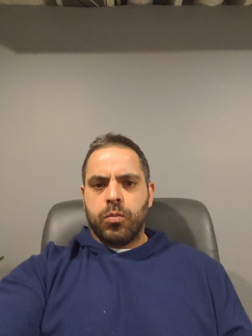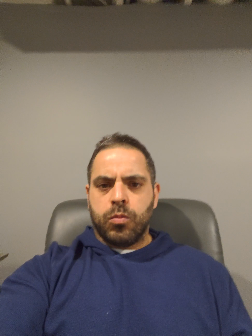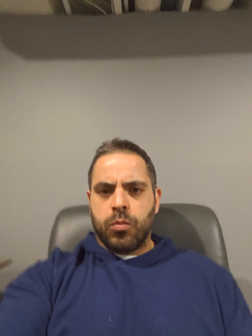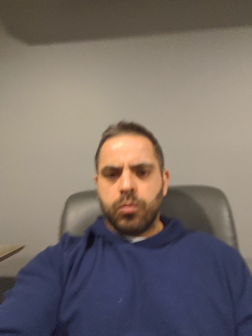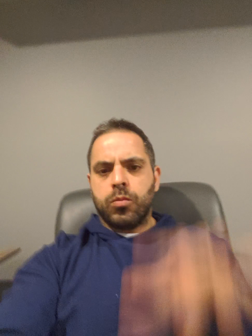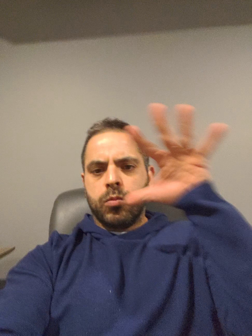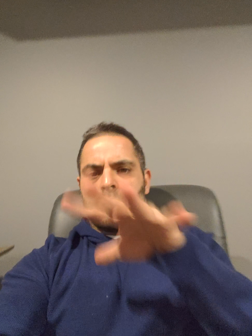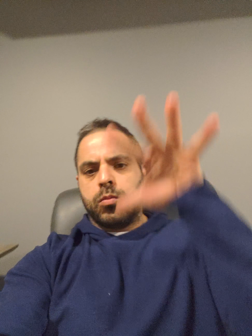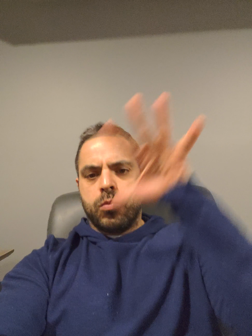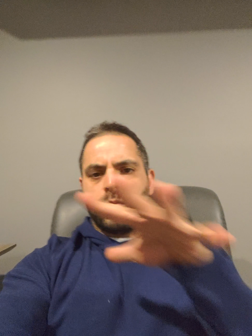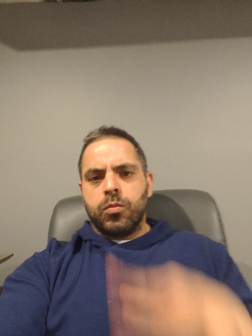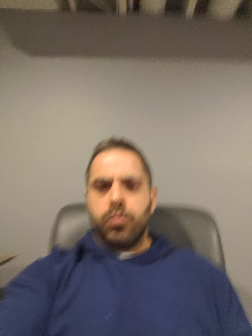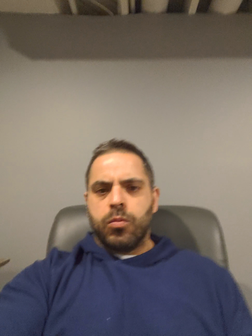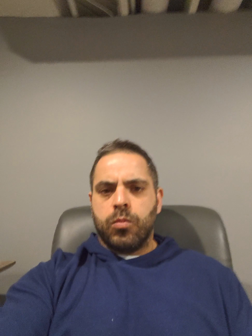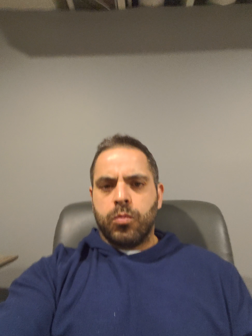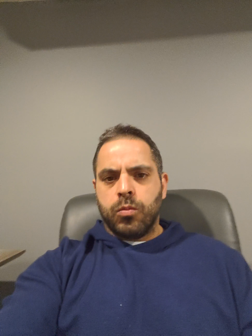alligator